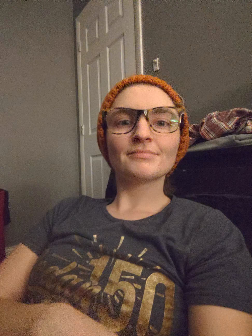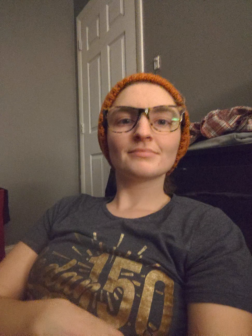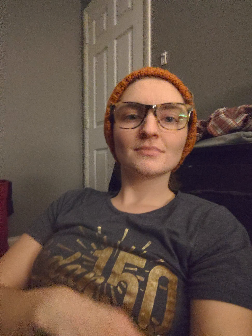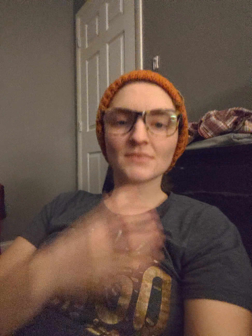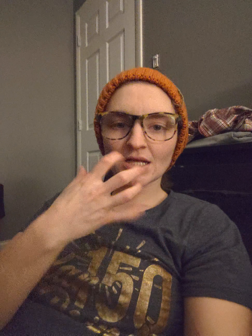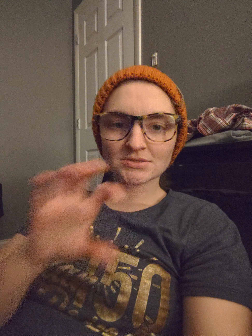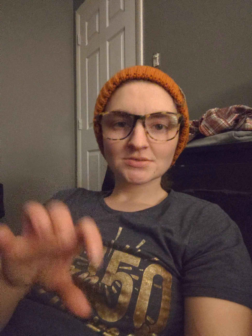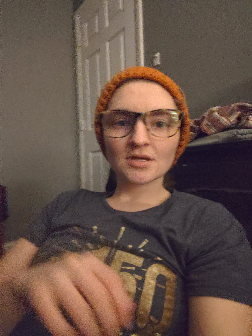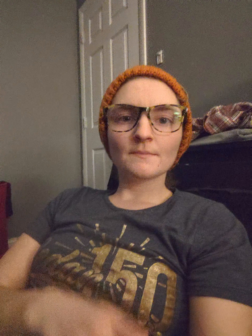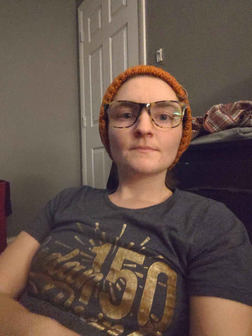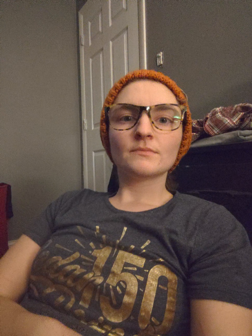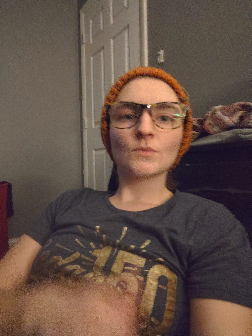hot